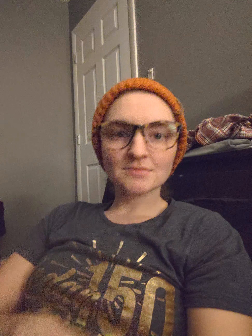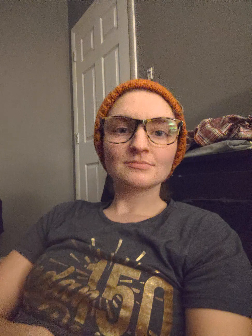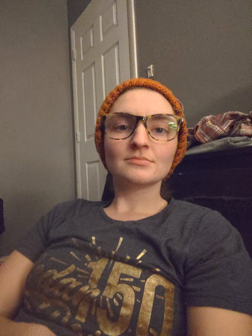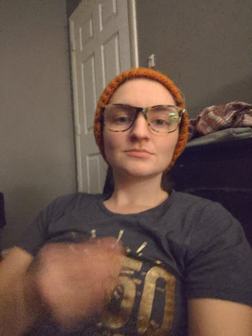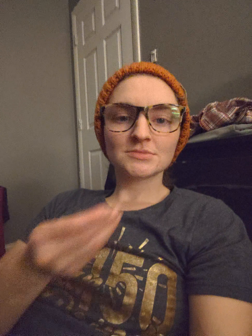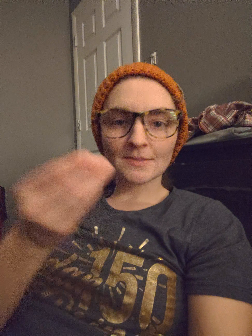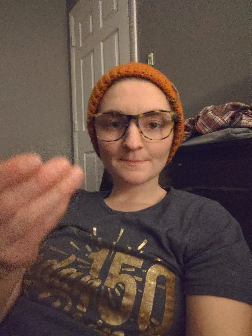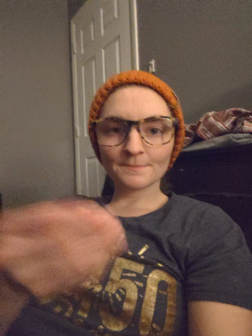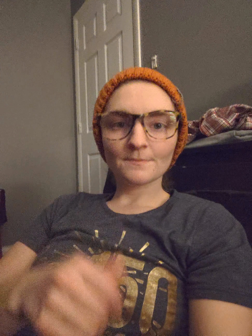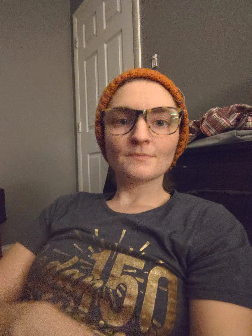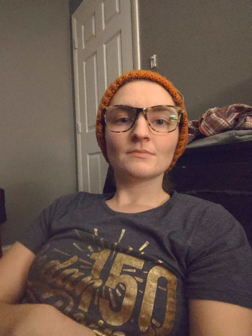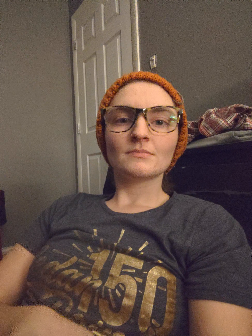give